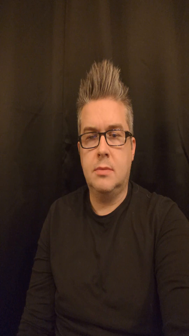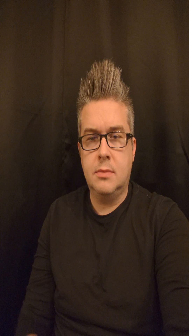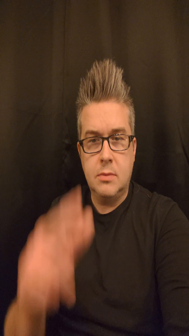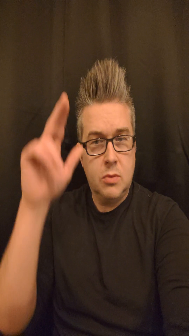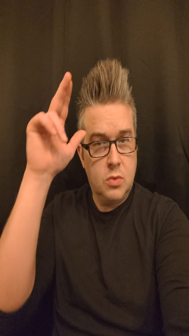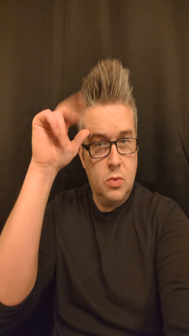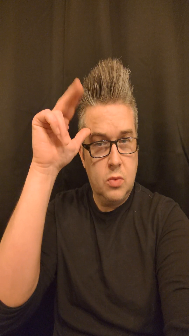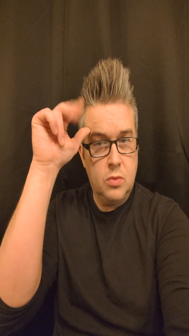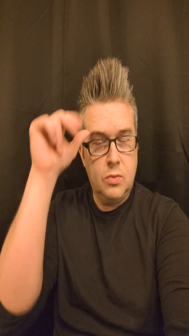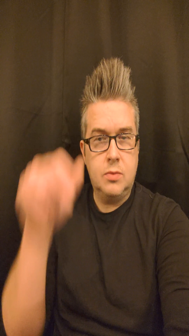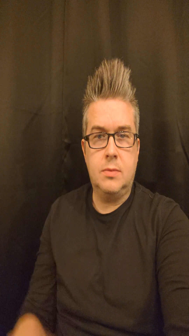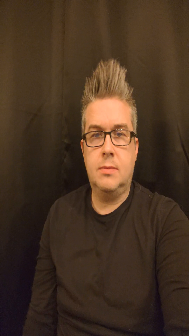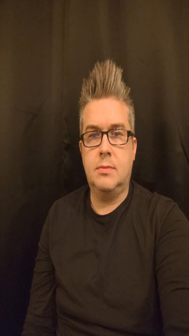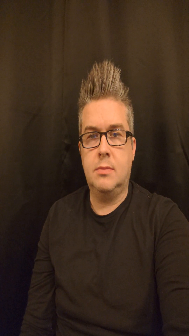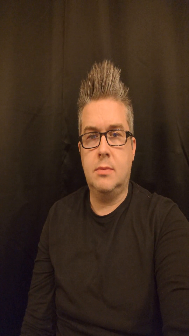horse